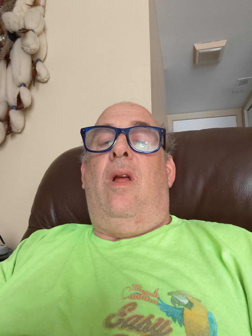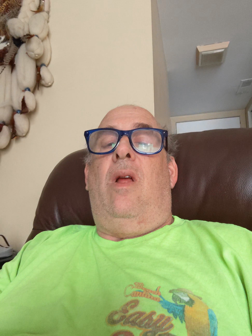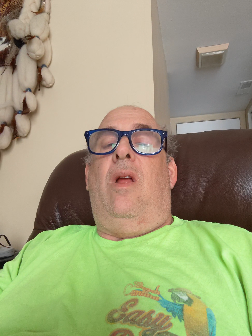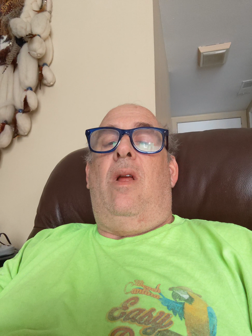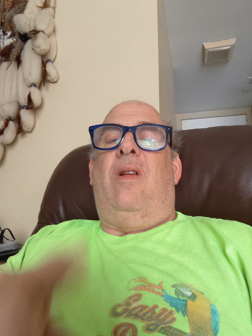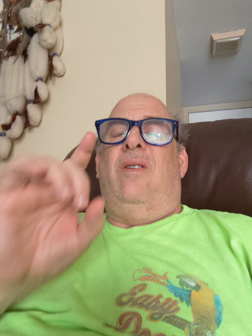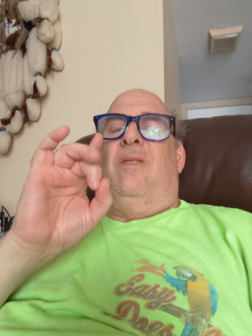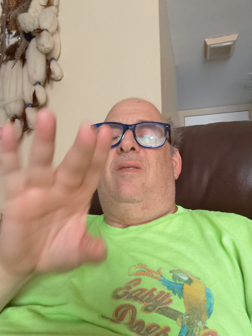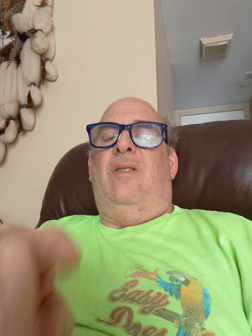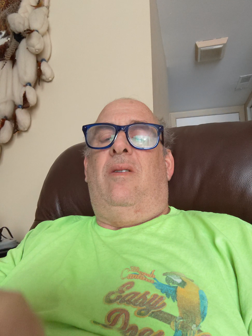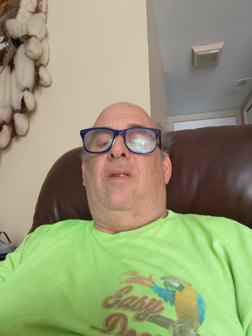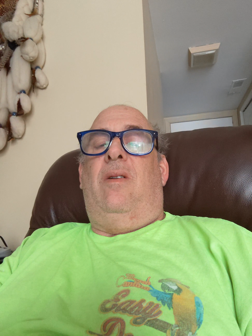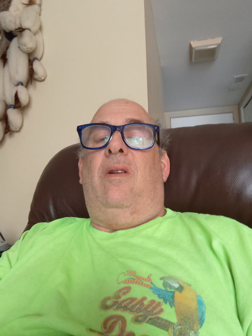hate